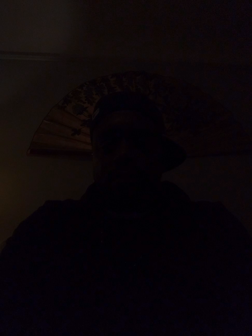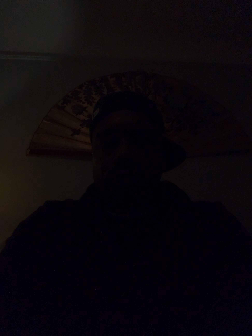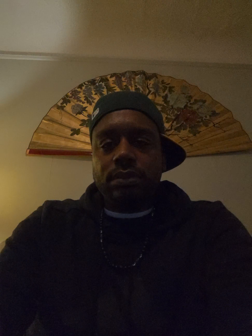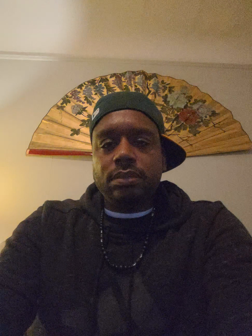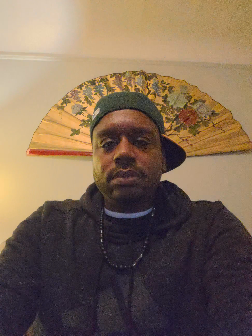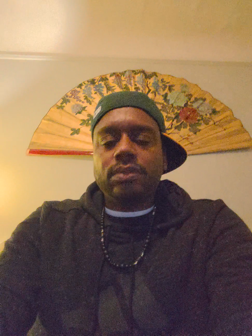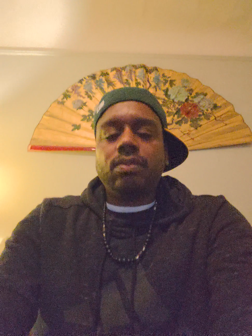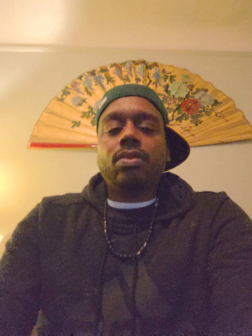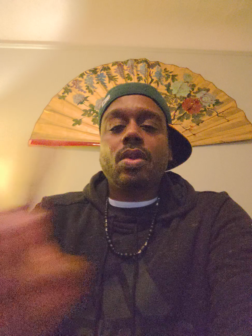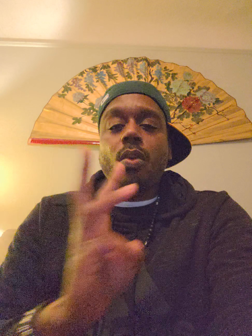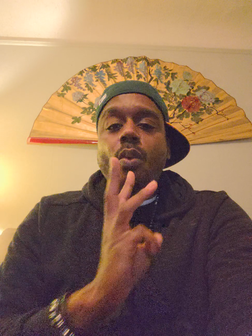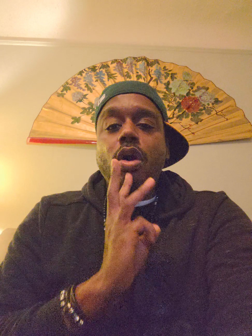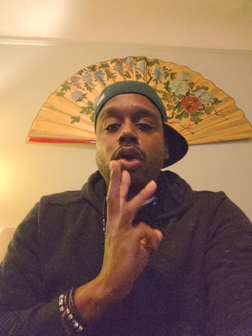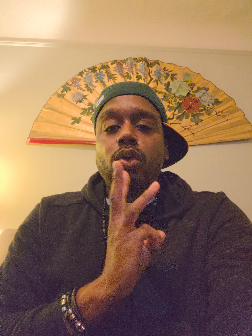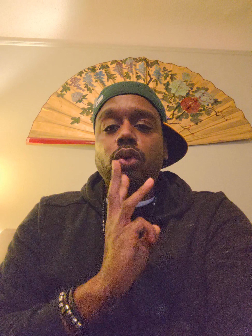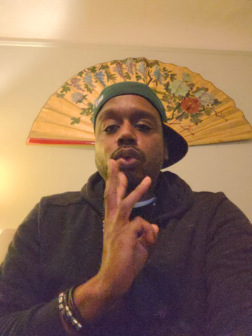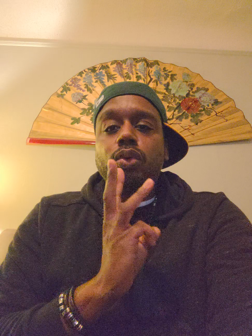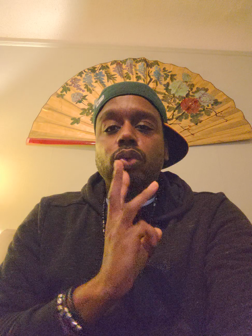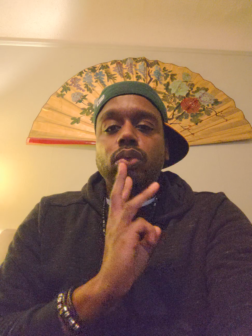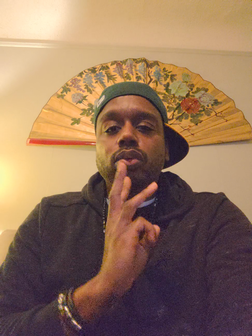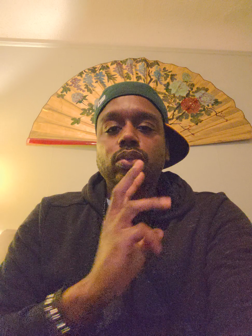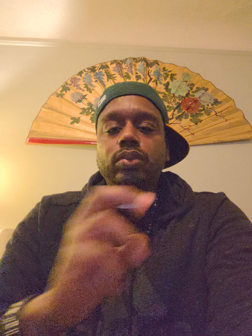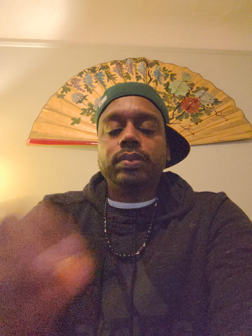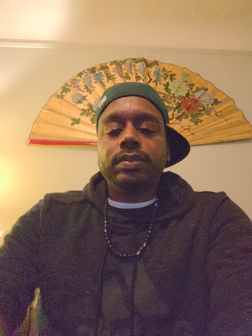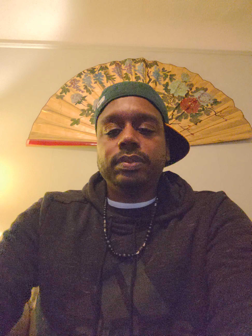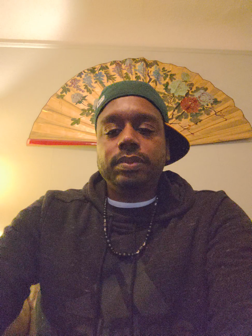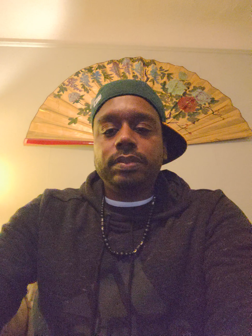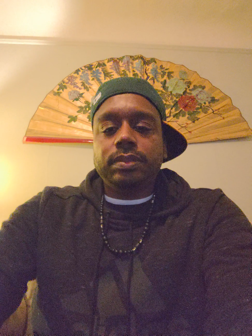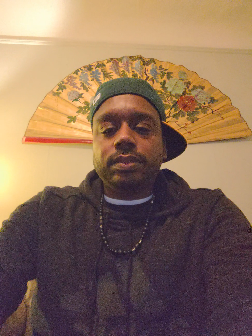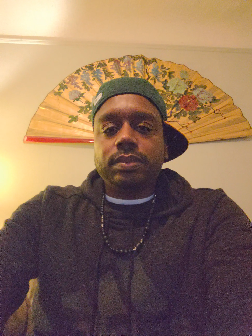water